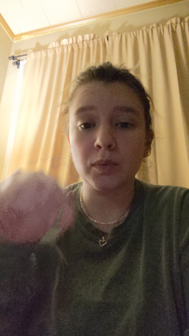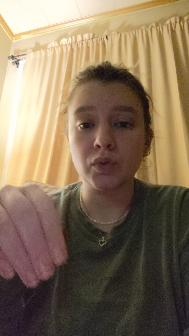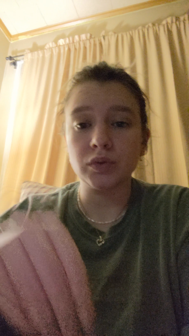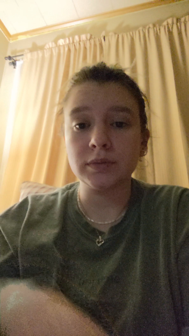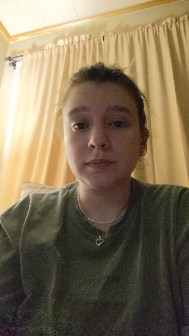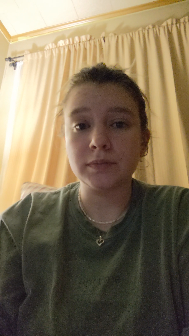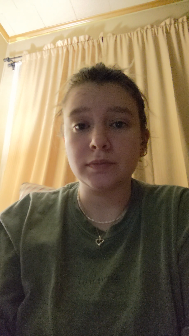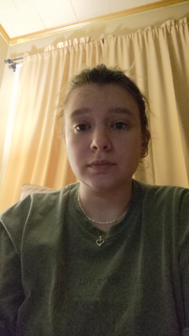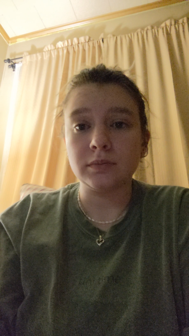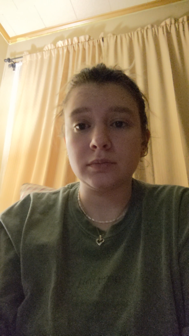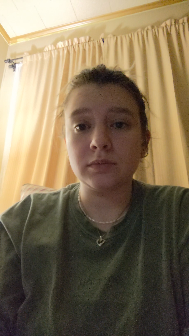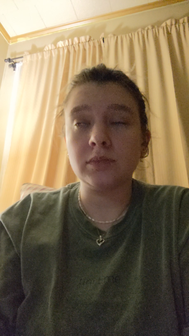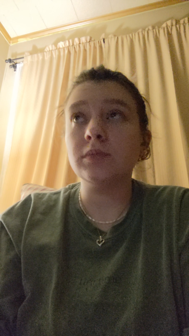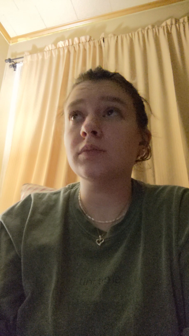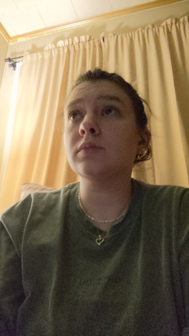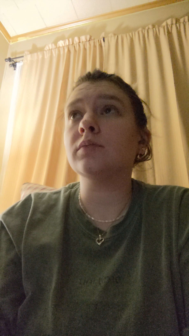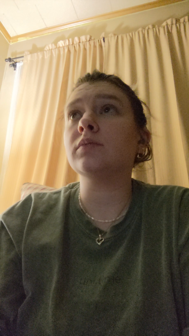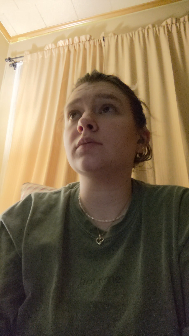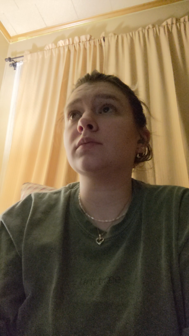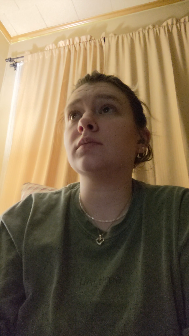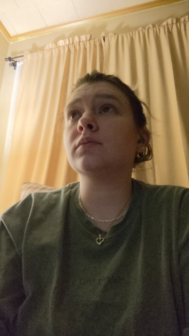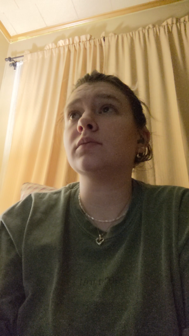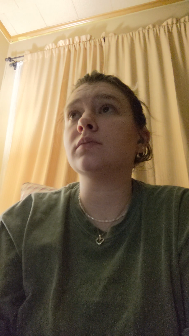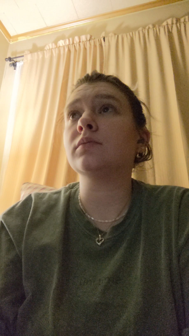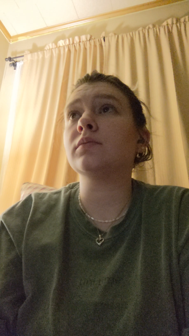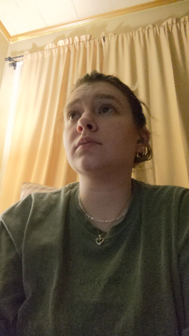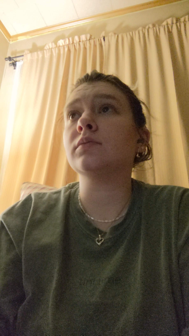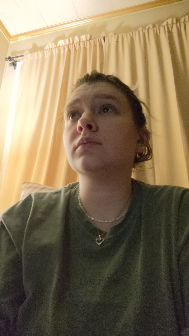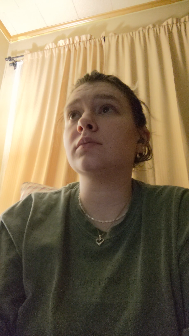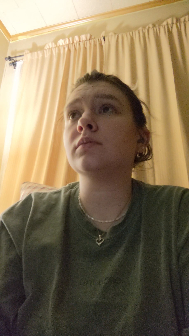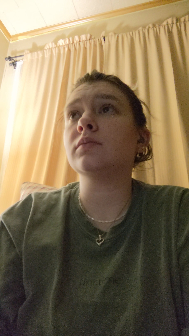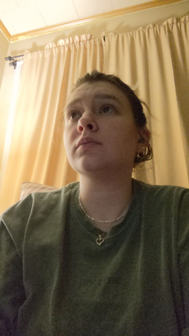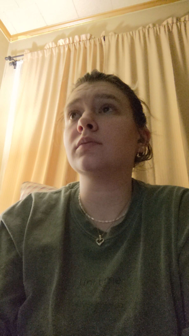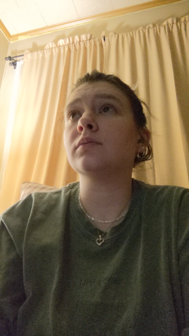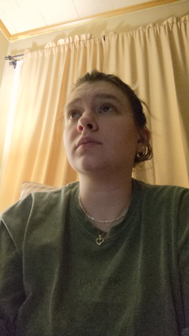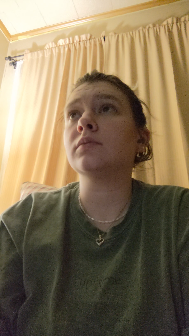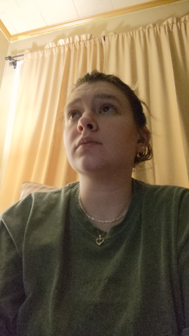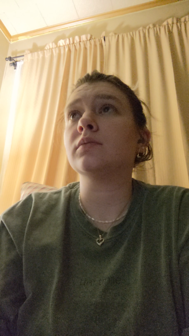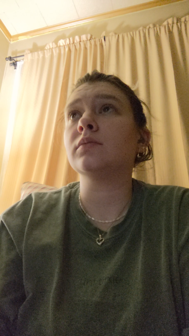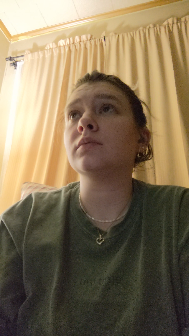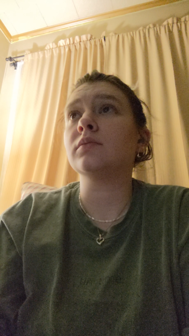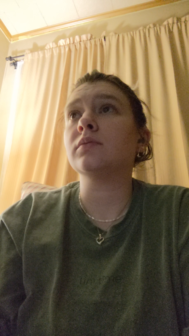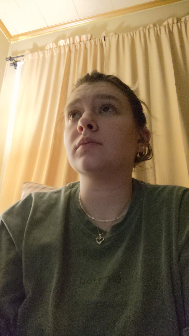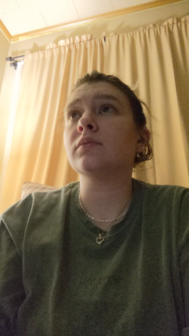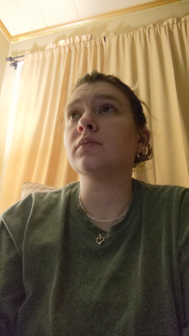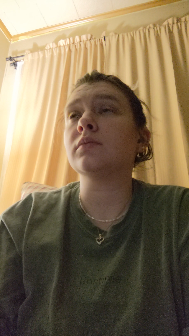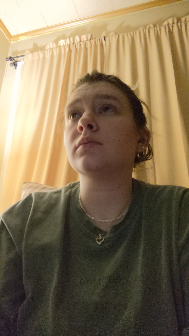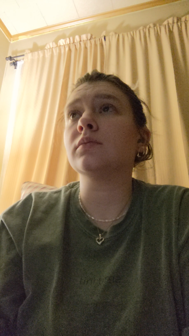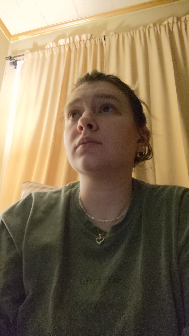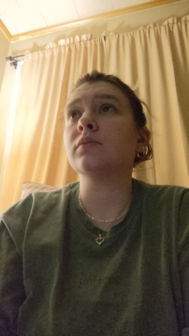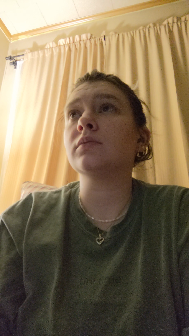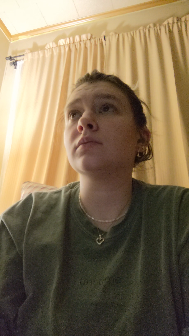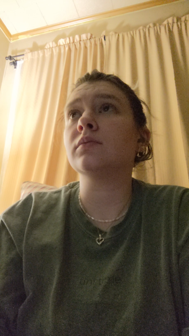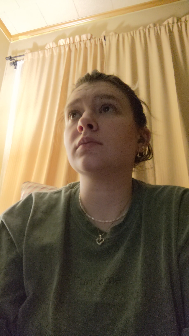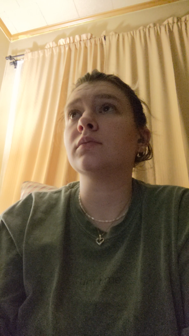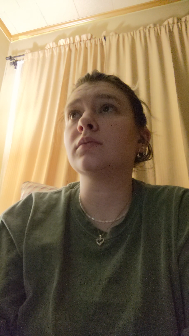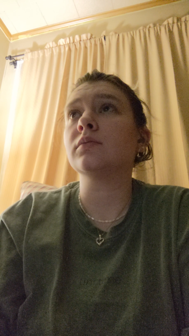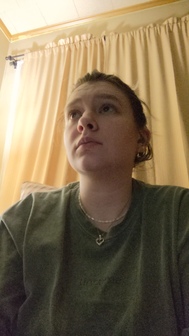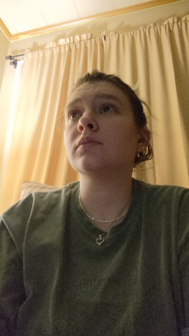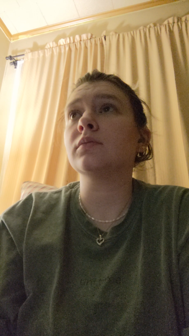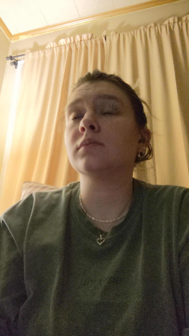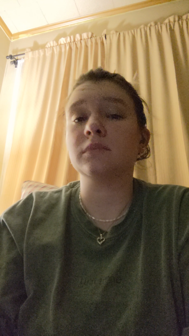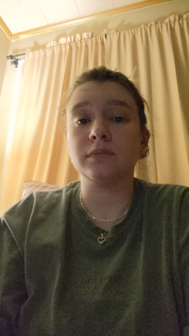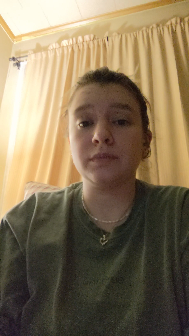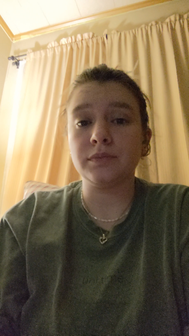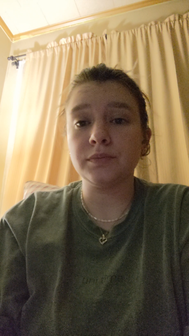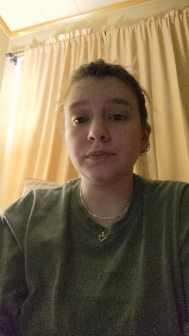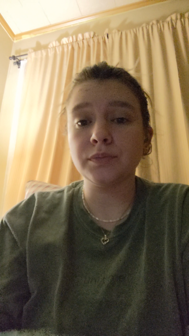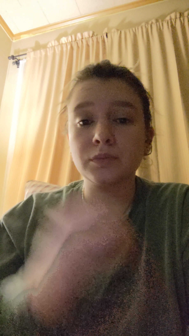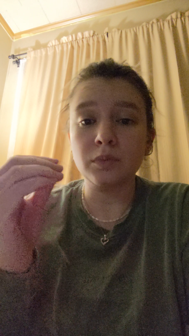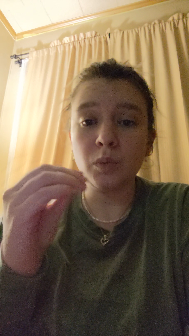more